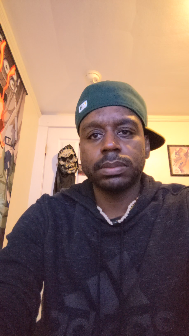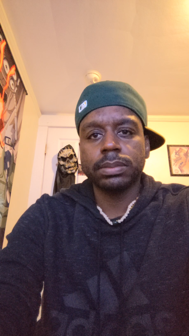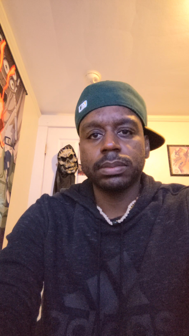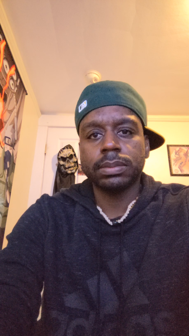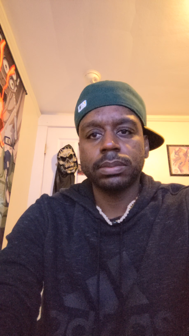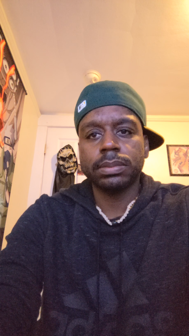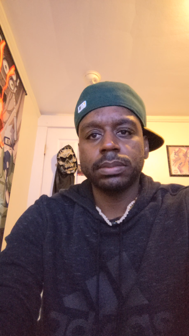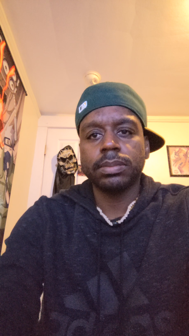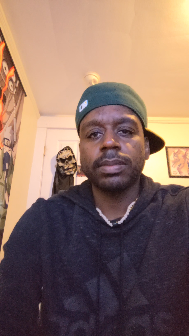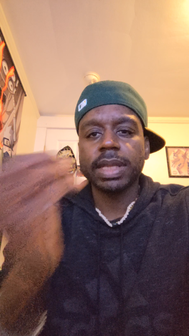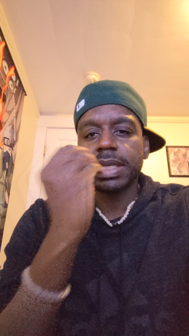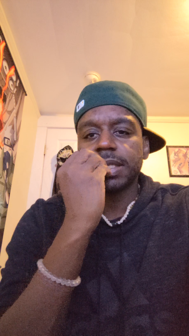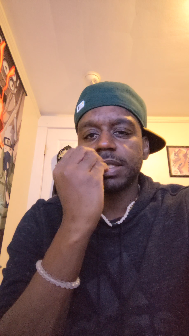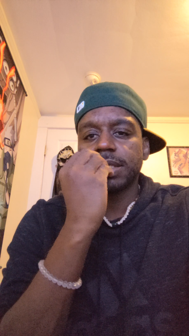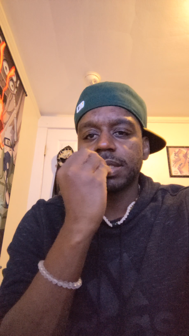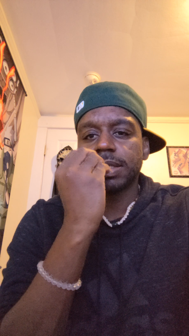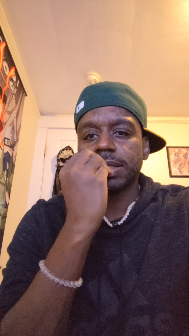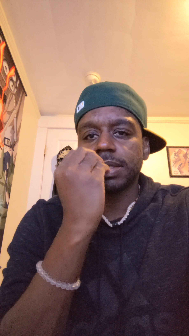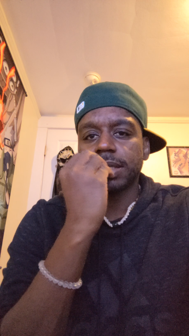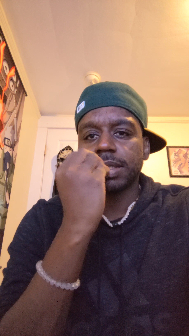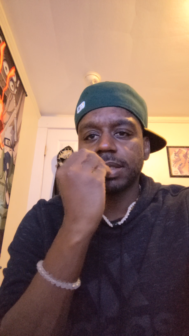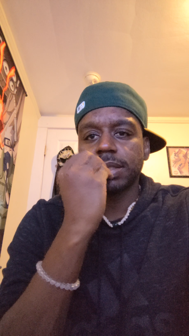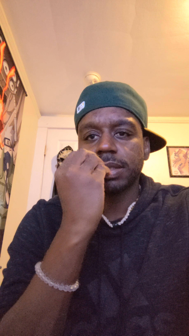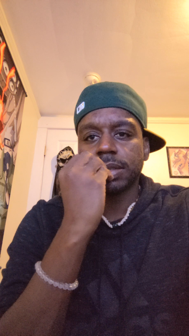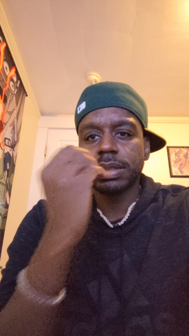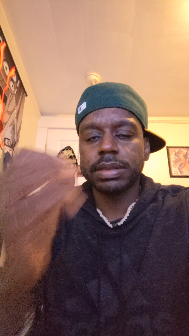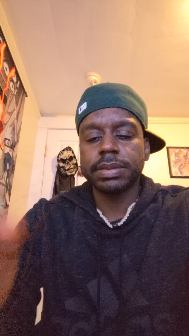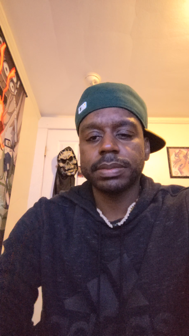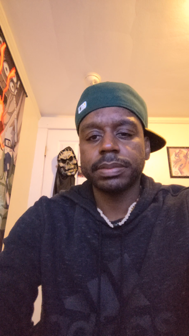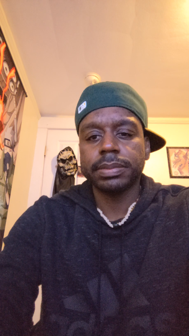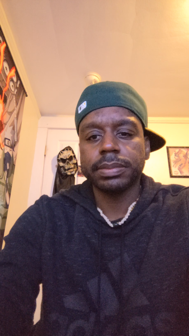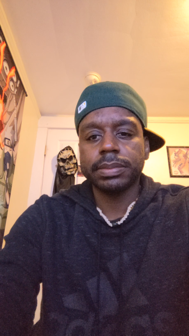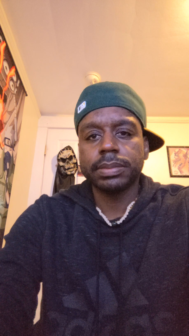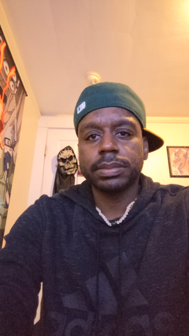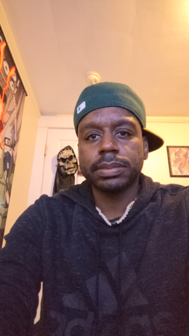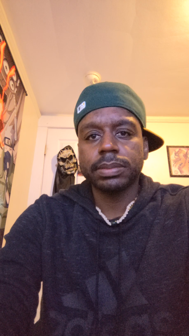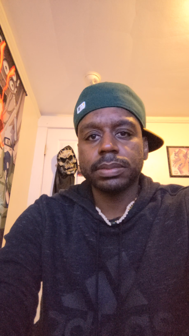eat